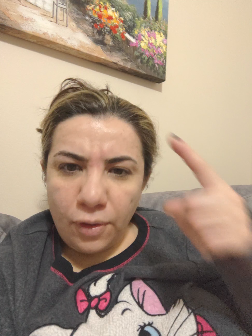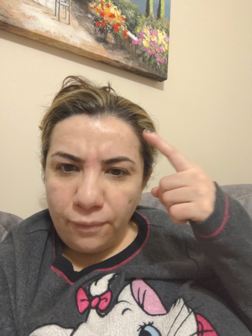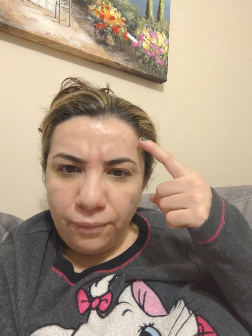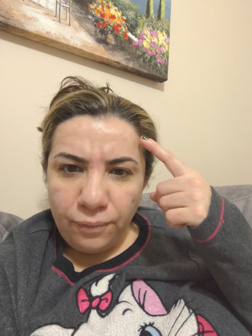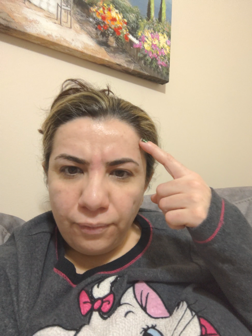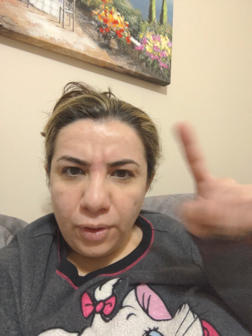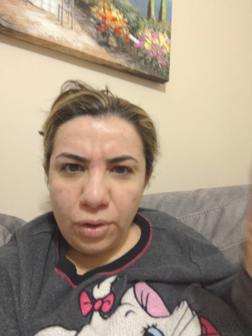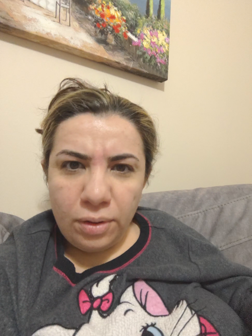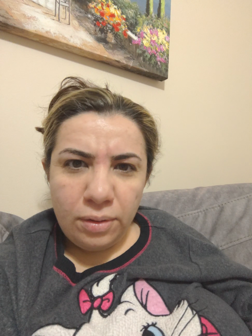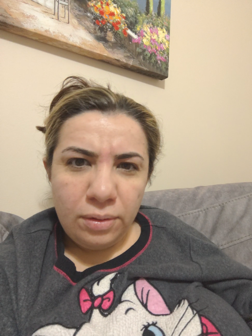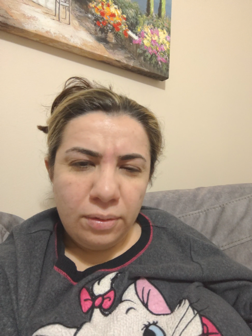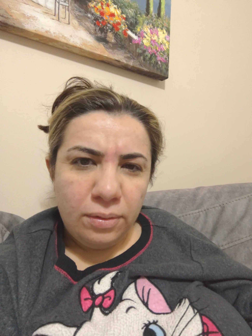for